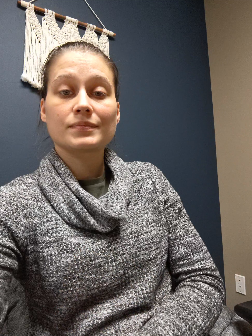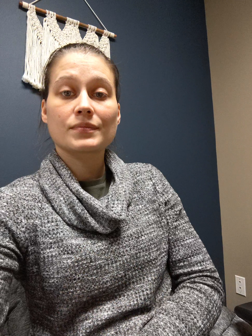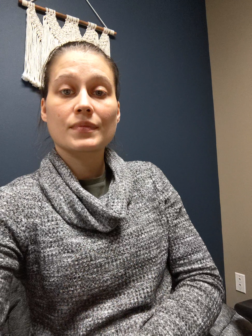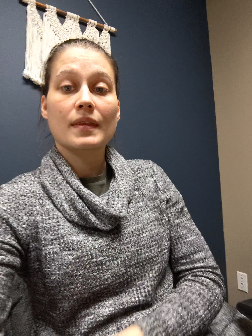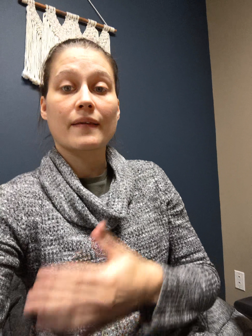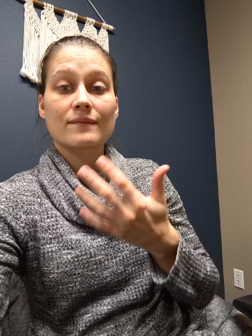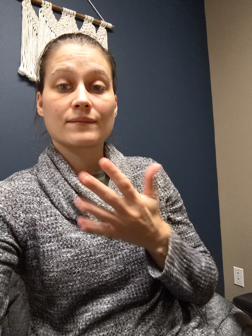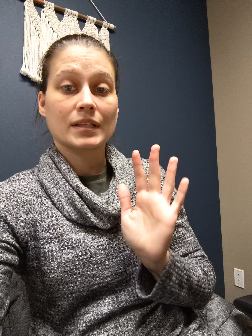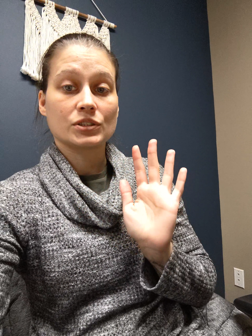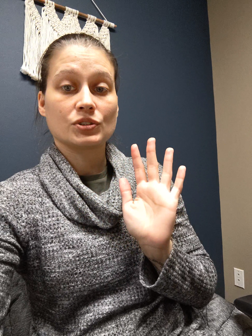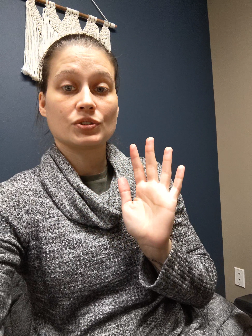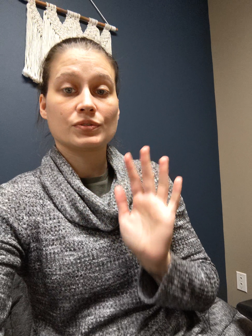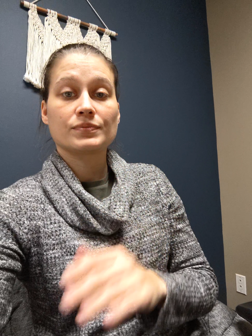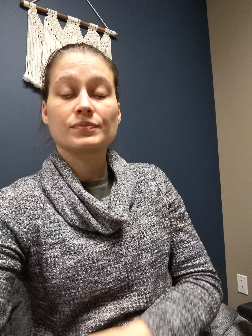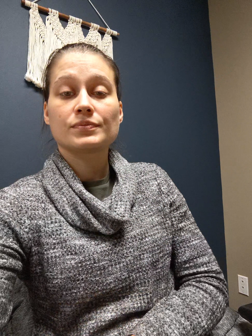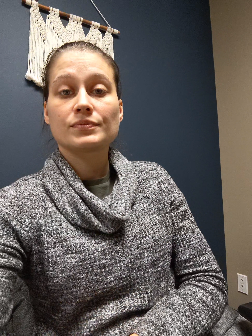finish